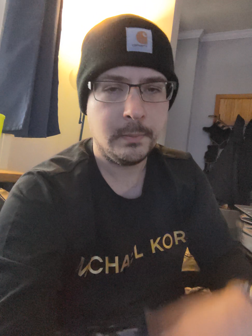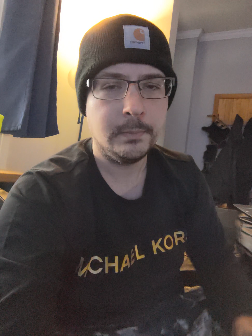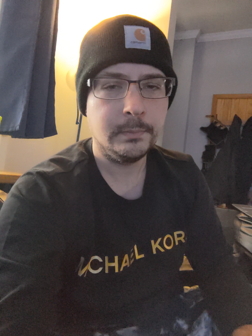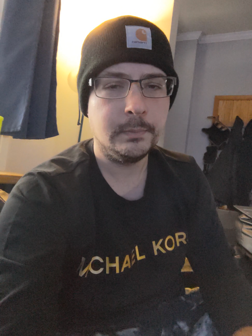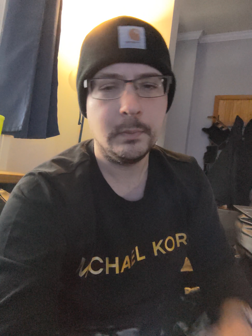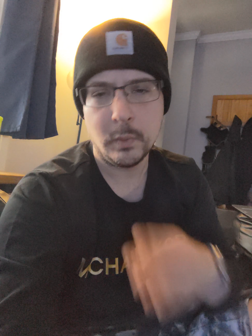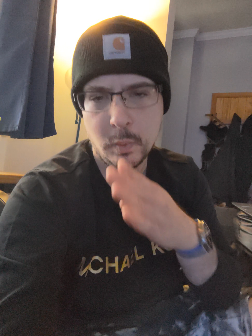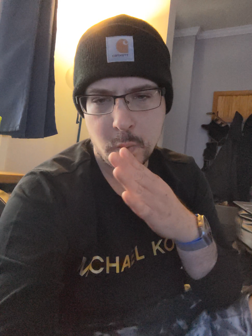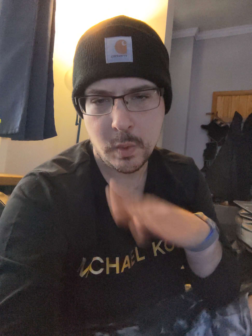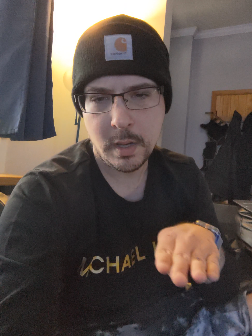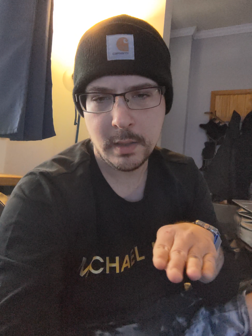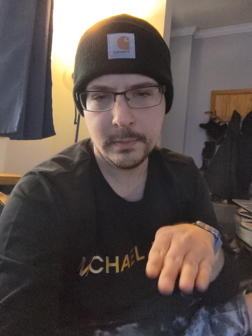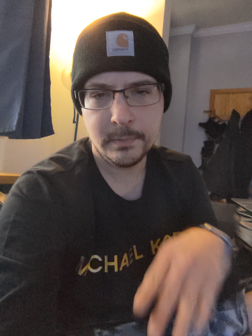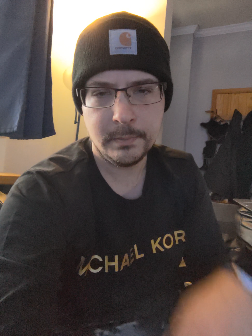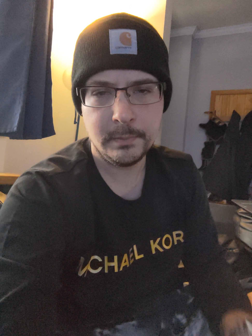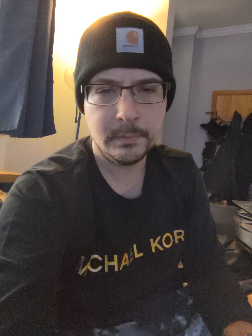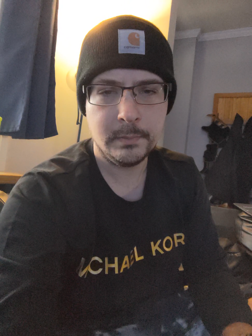quiet